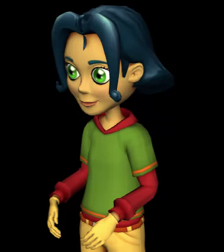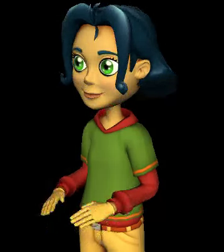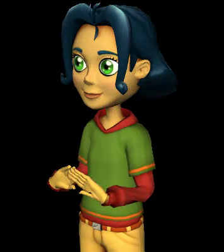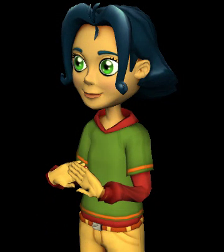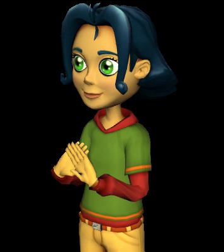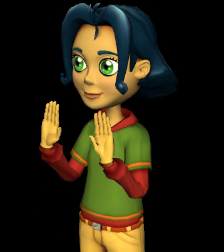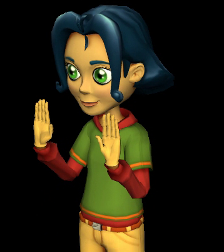سماء